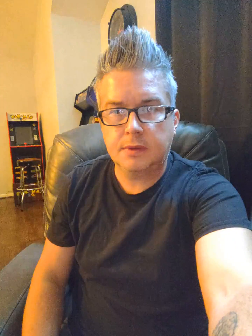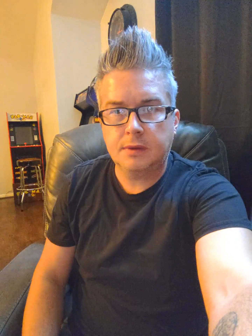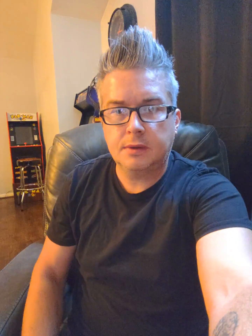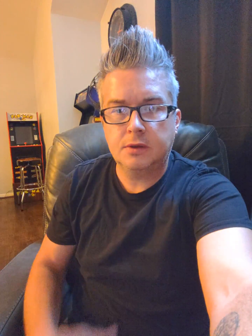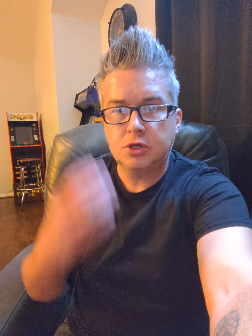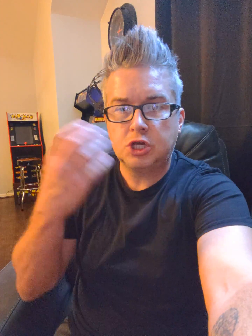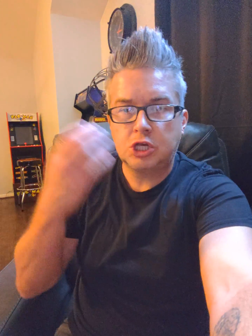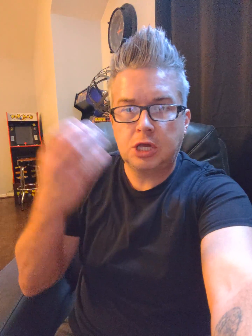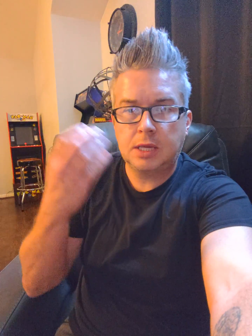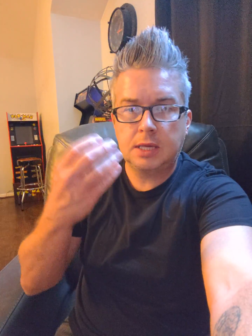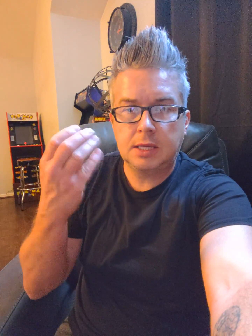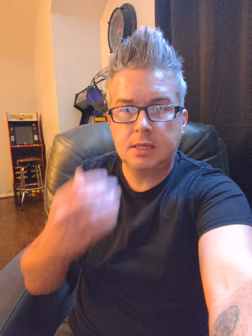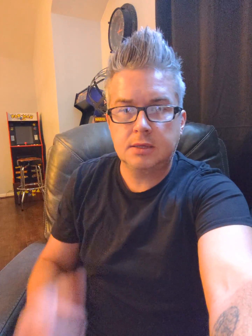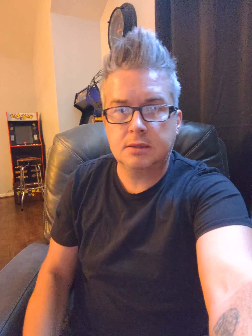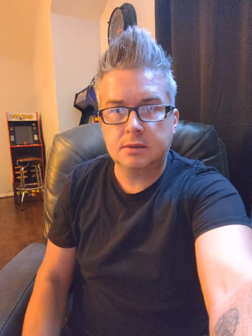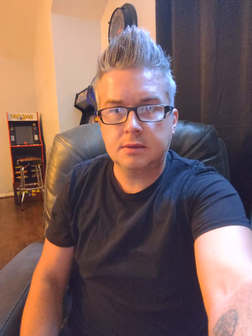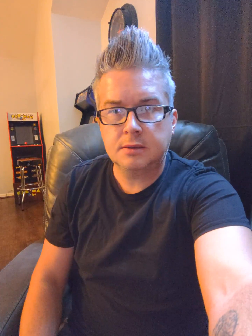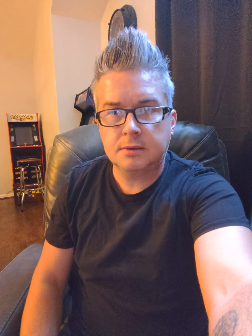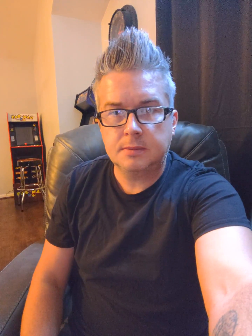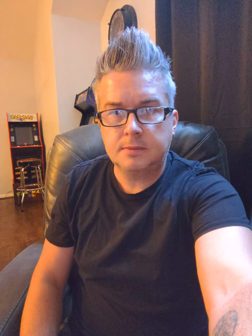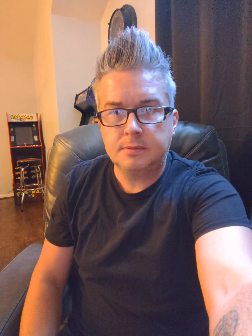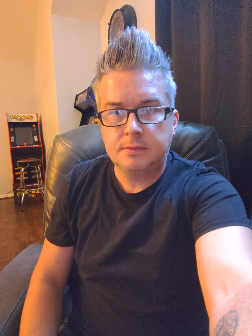shake